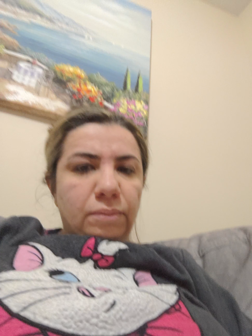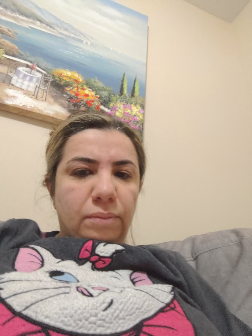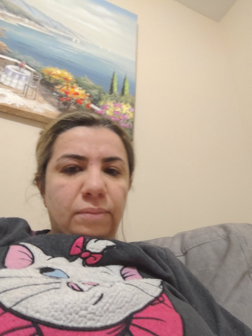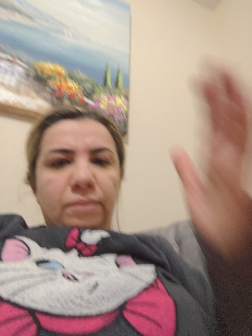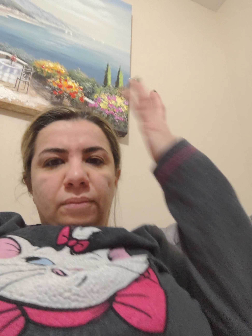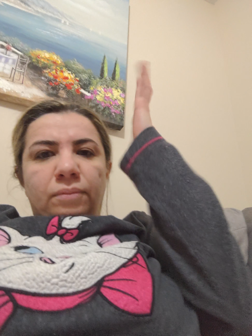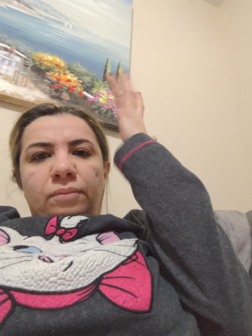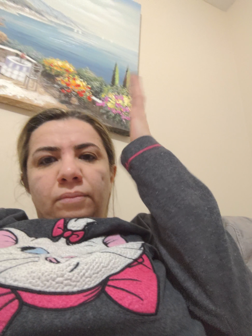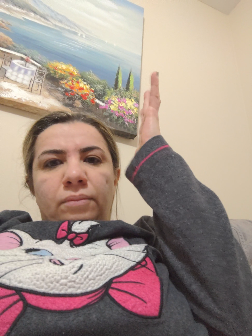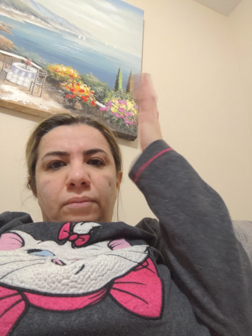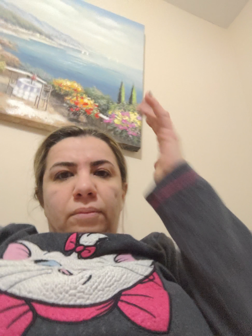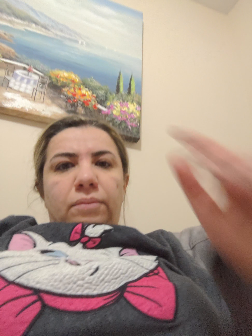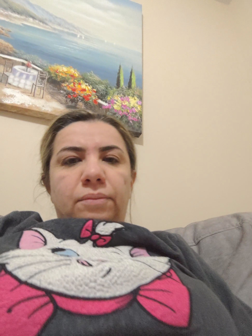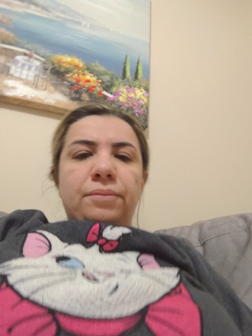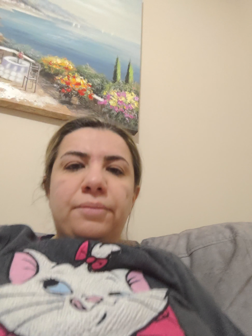tree